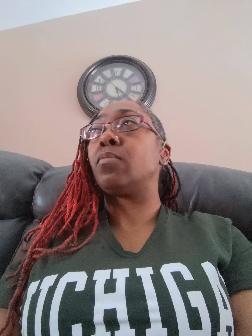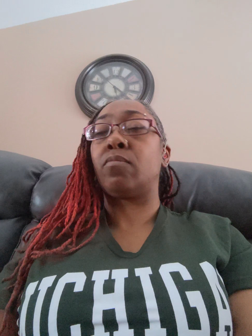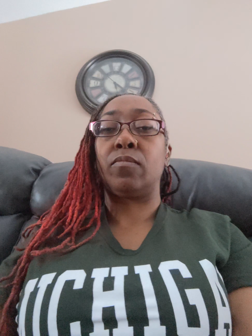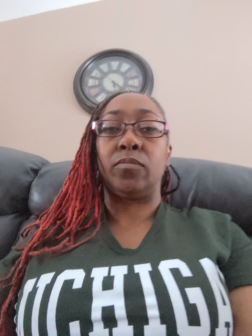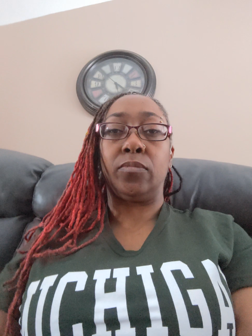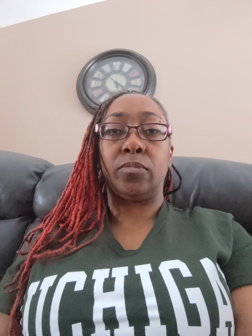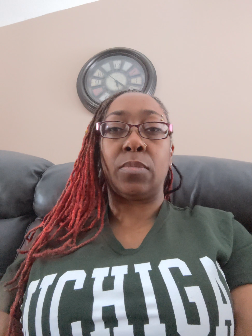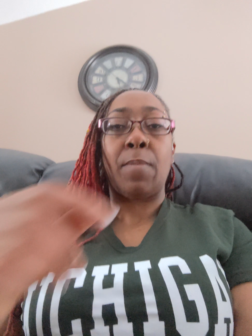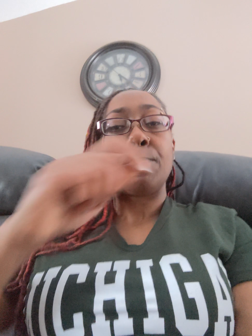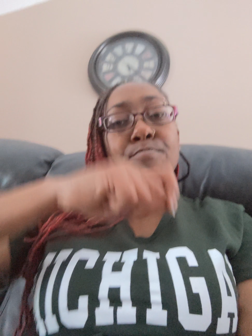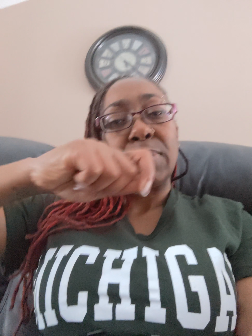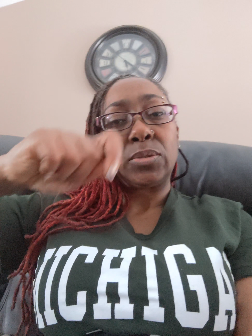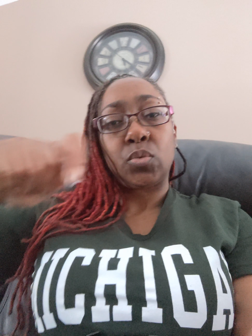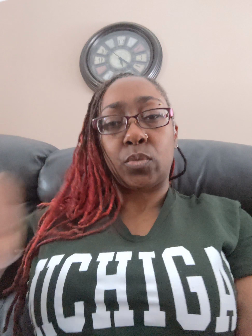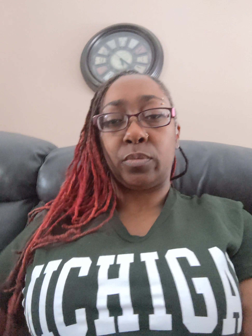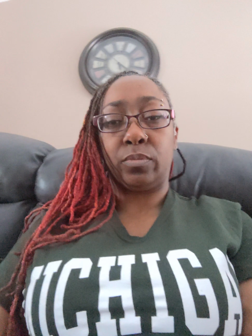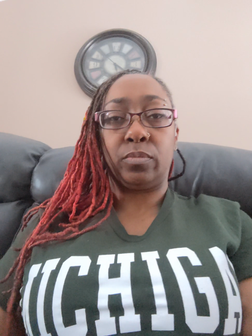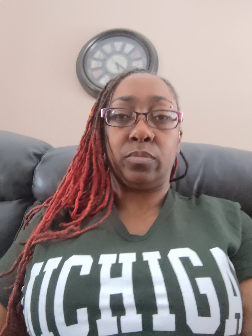pencil